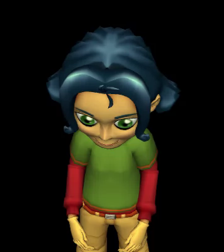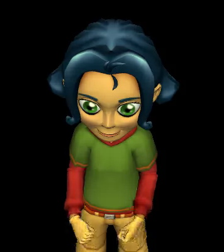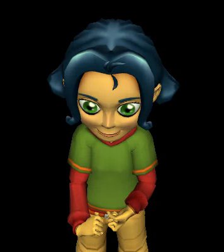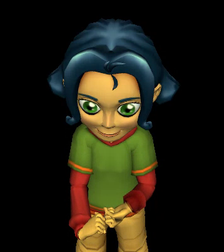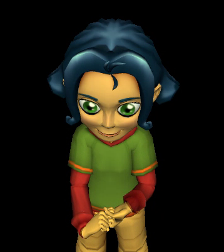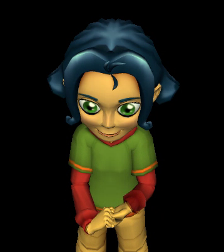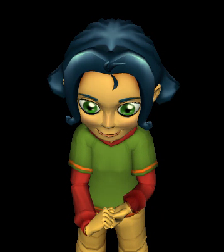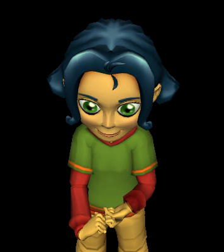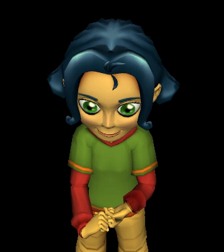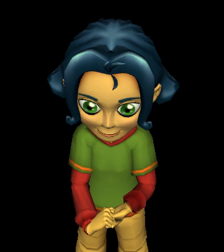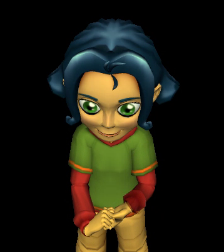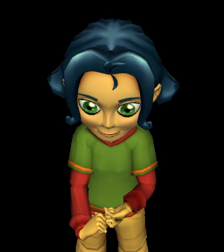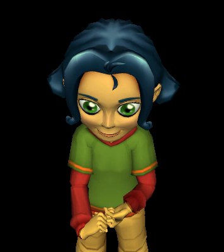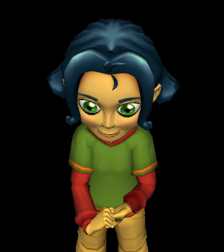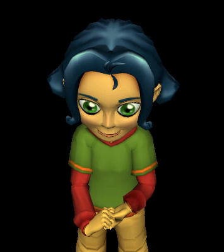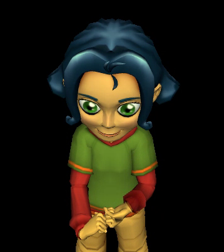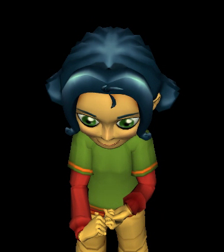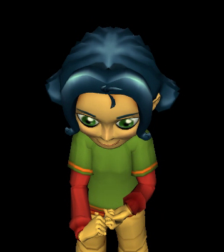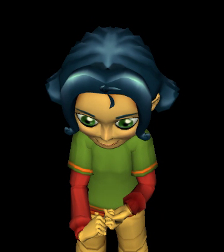يغسل